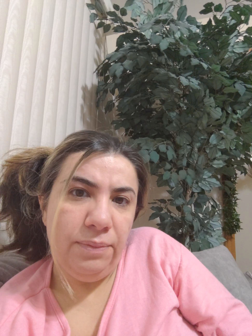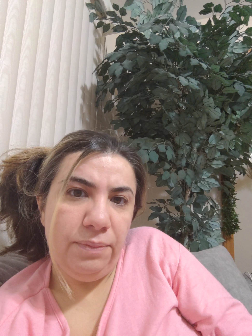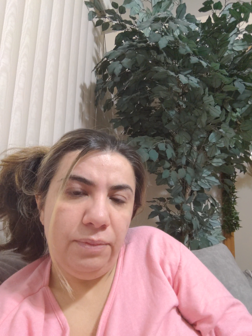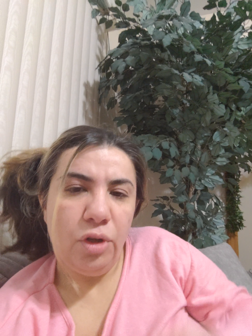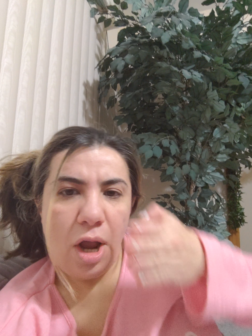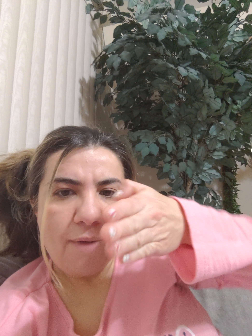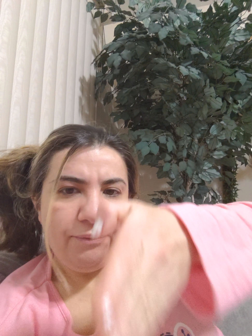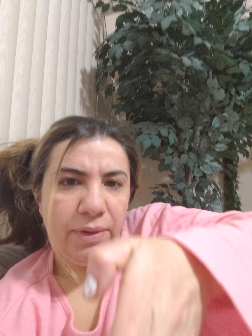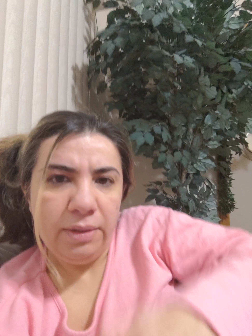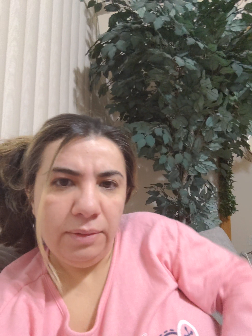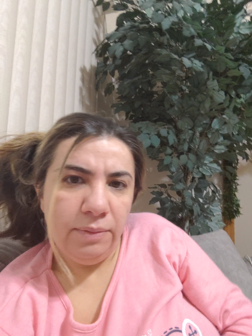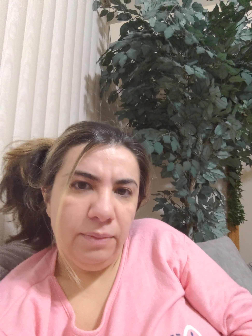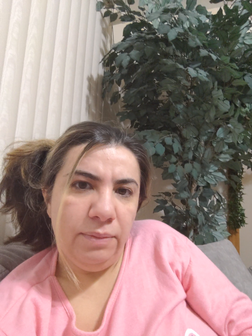after